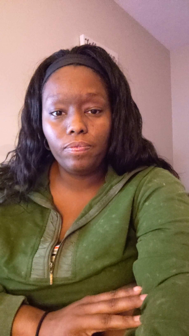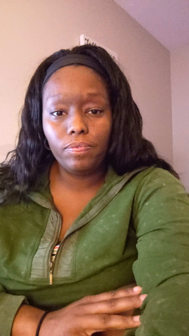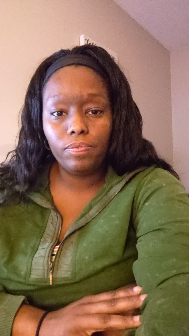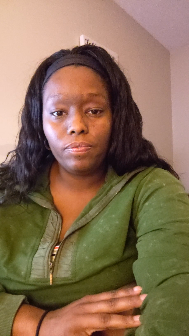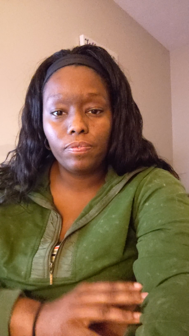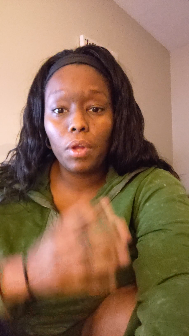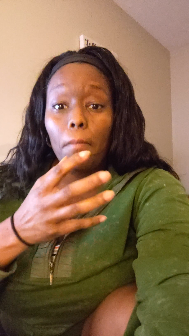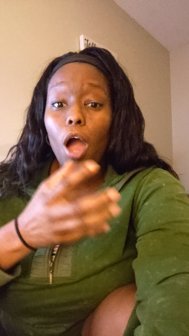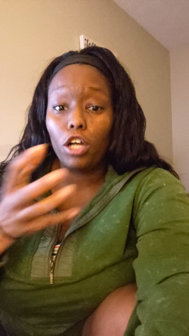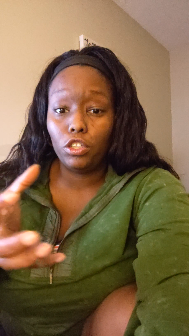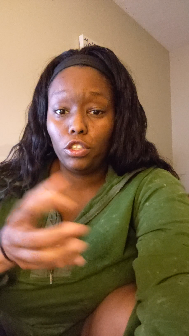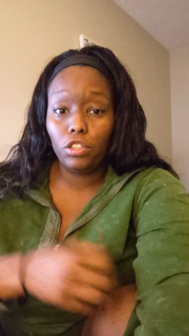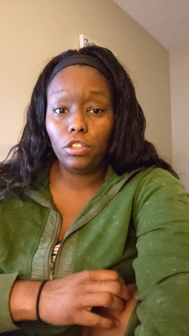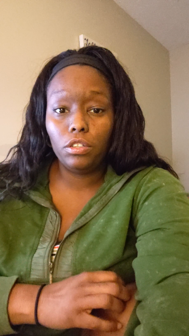much